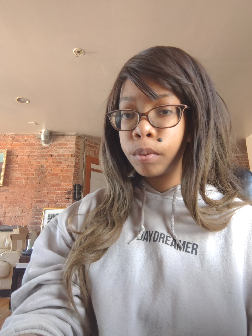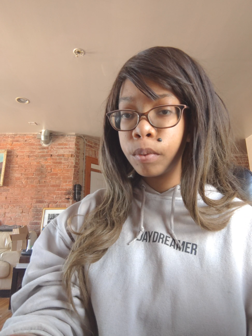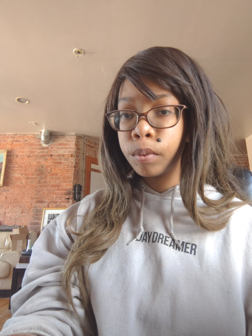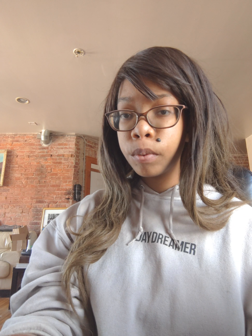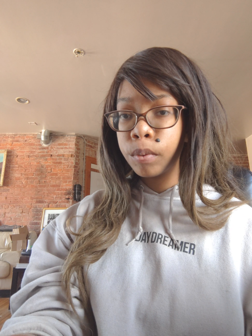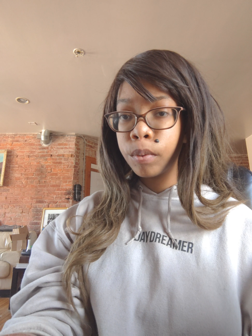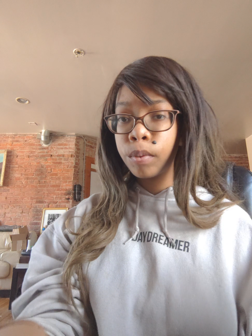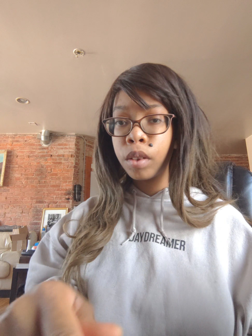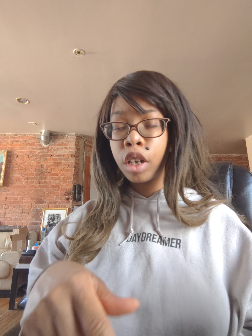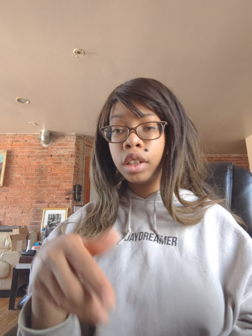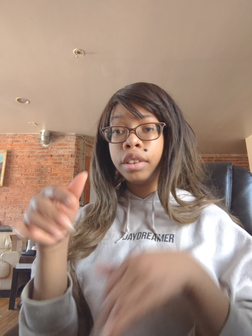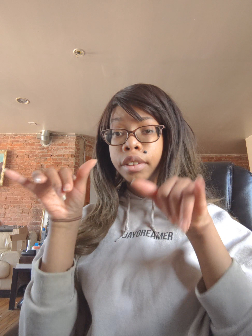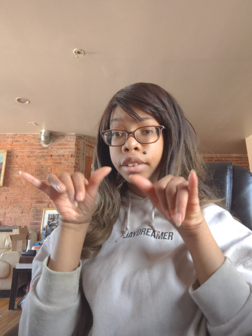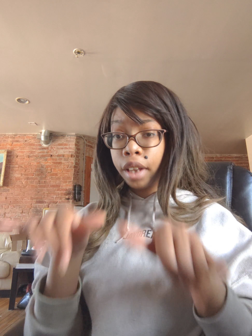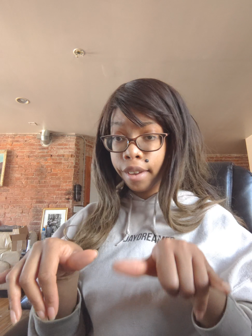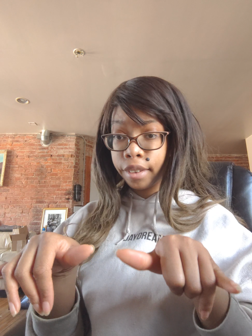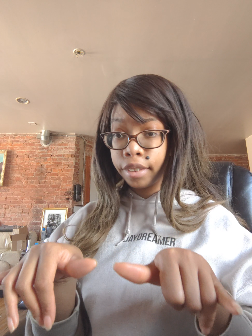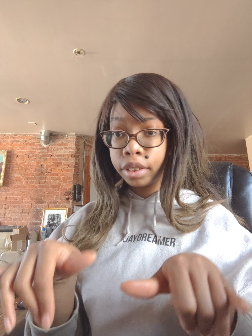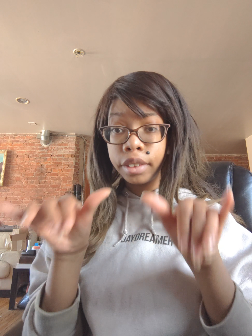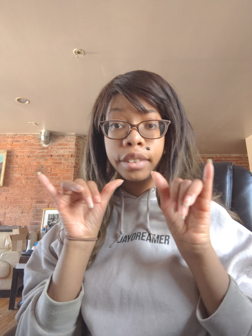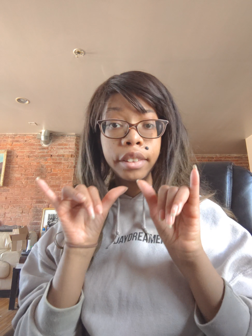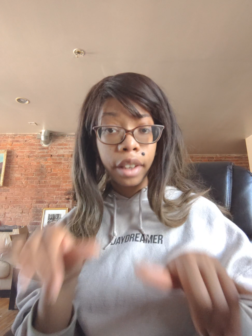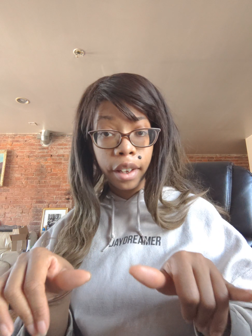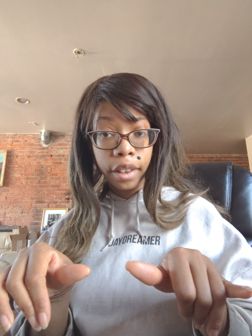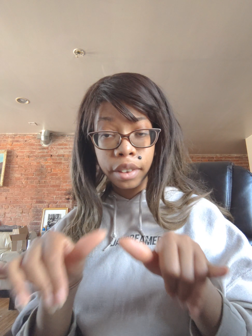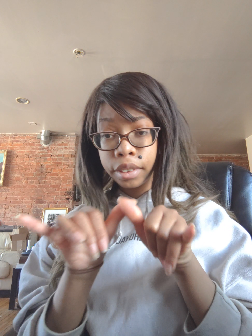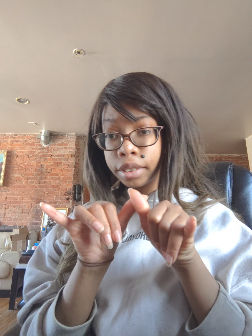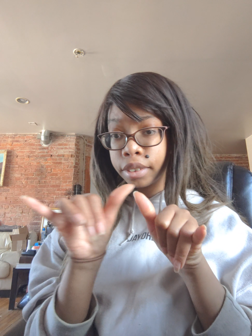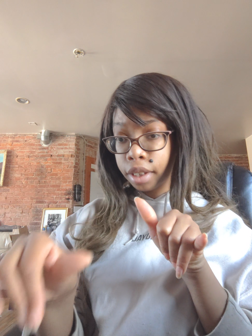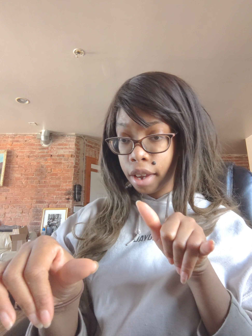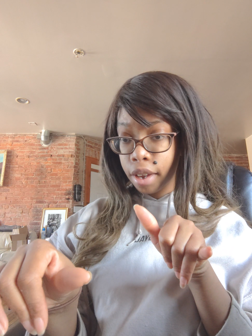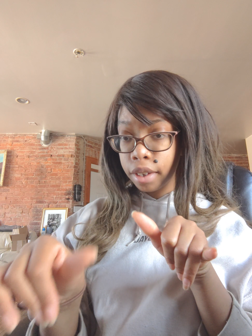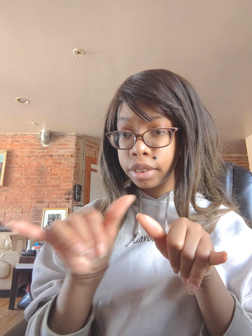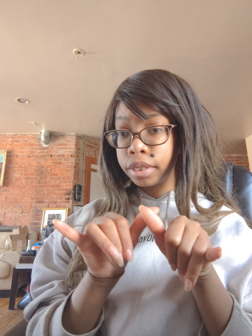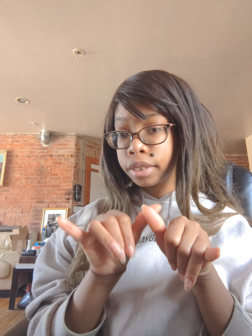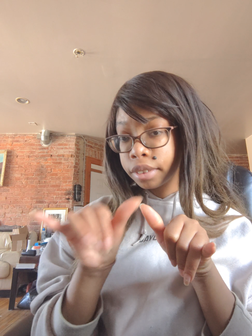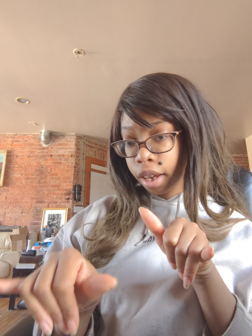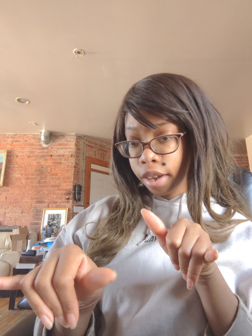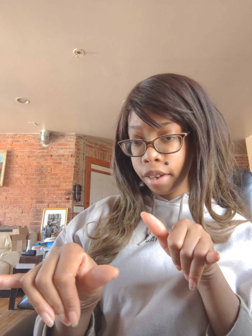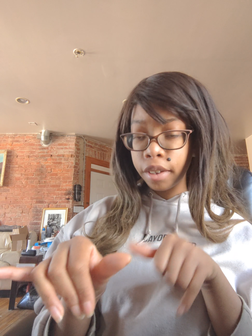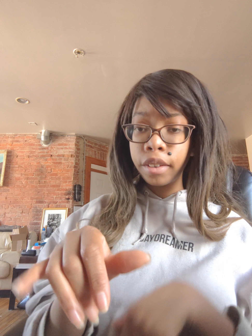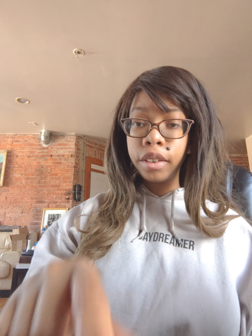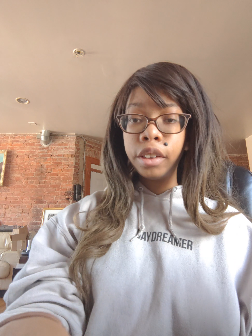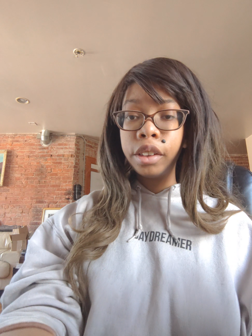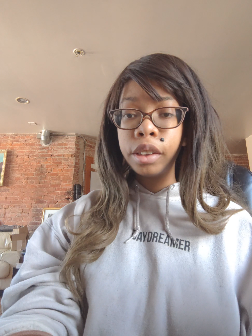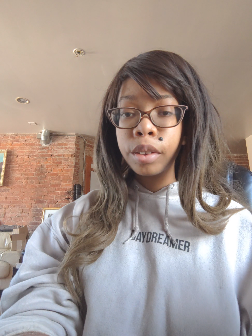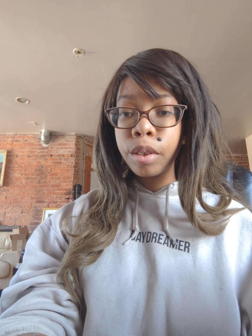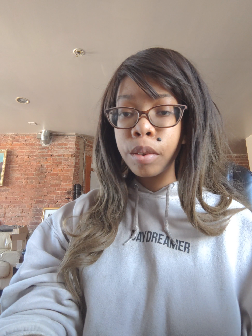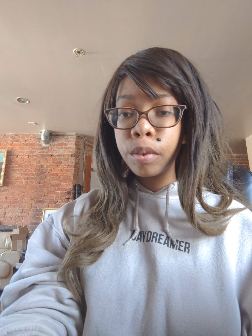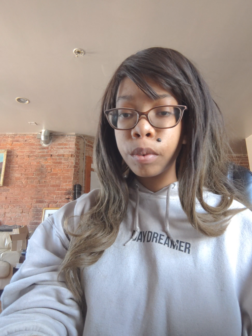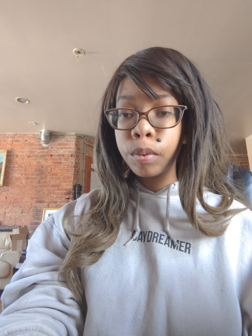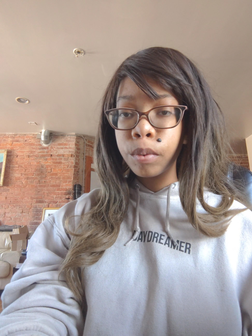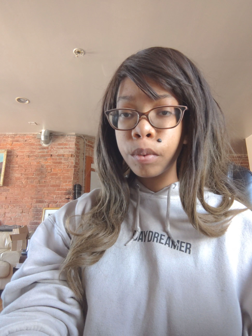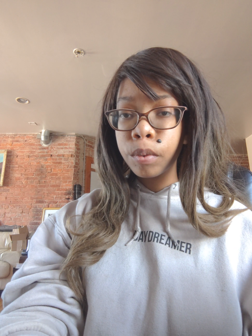stay